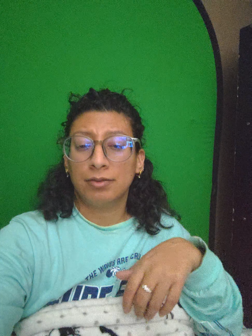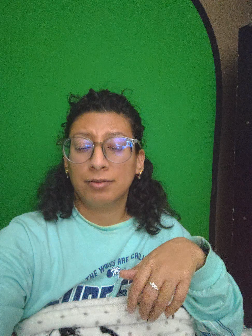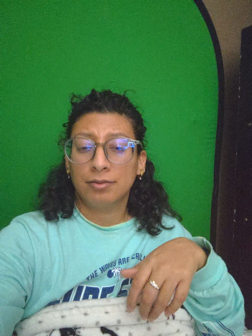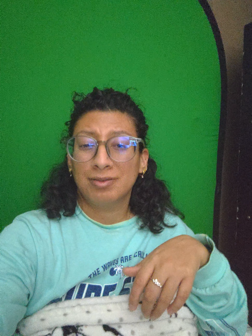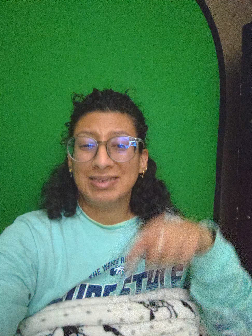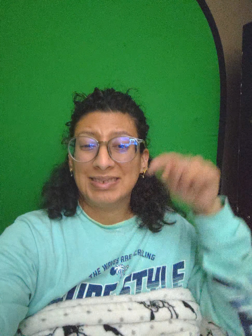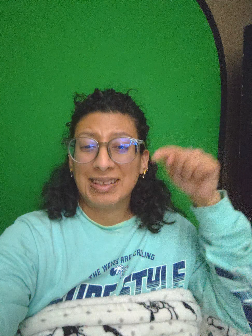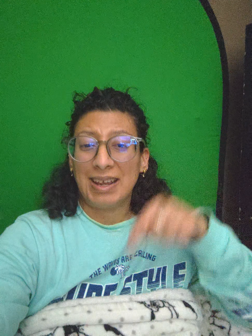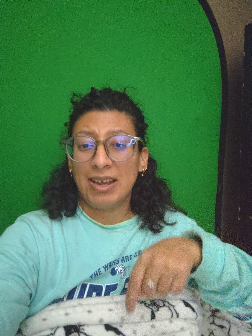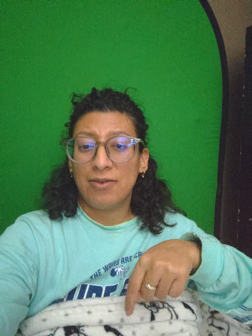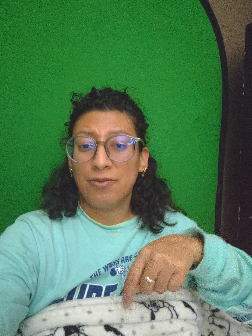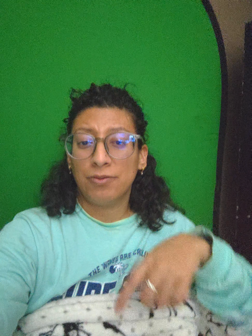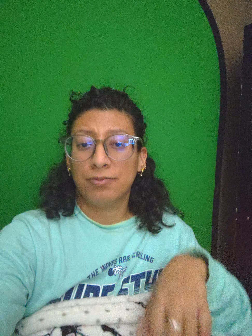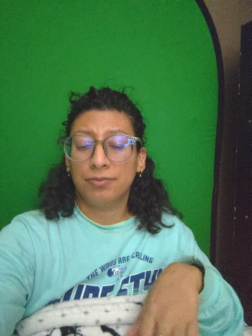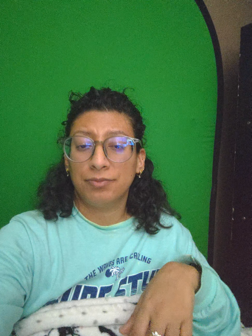down